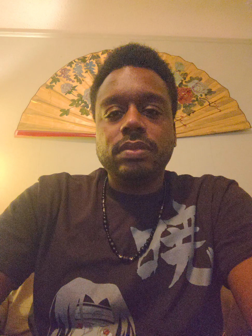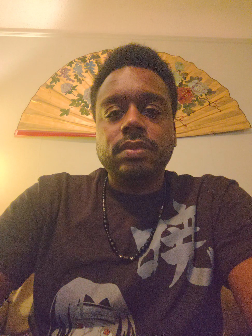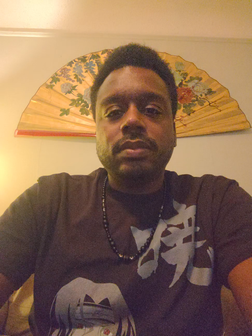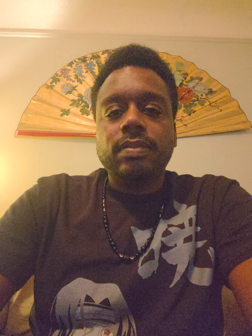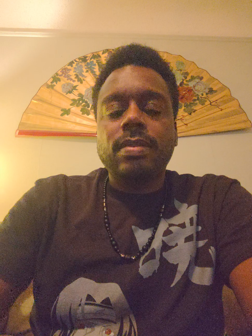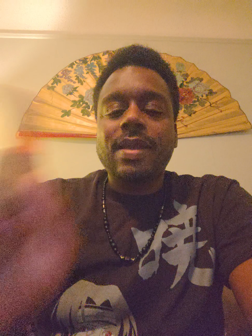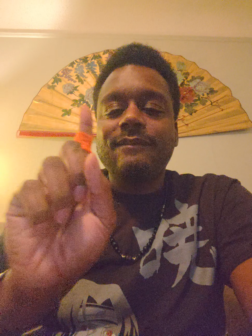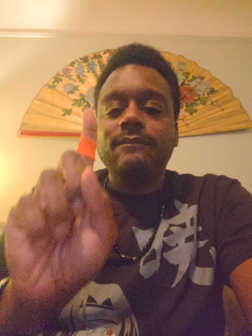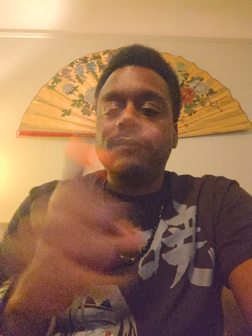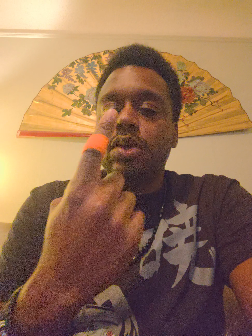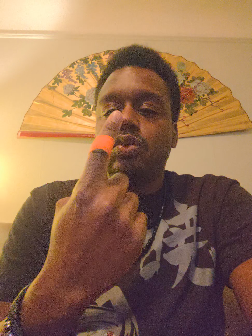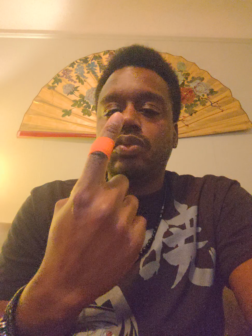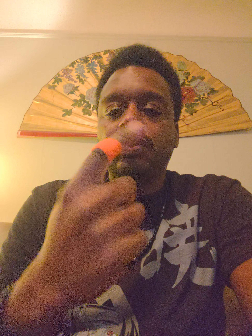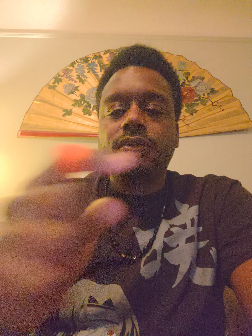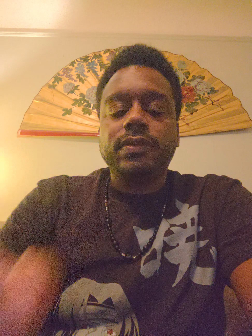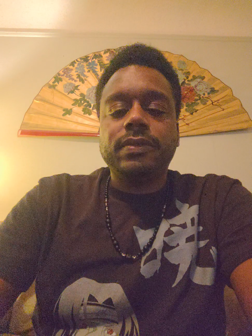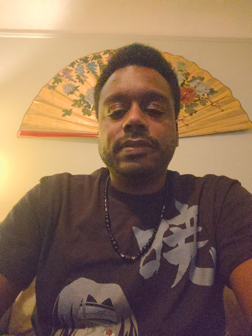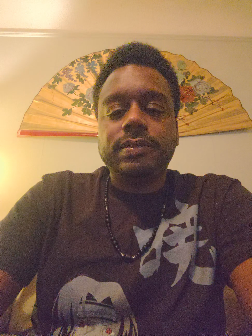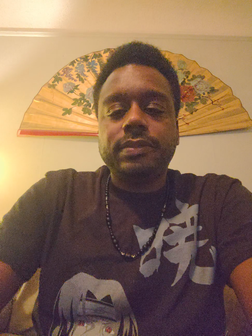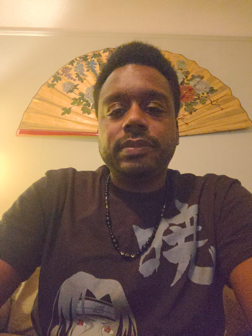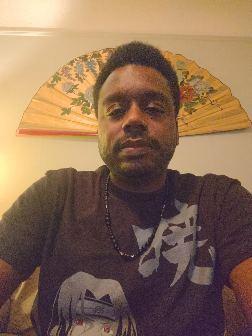first